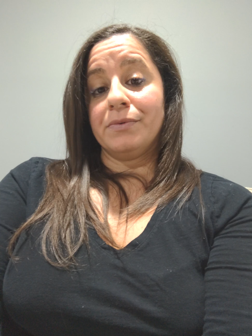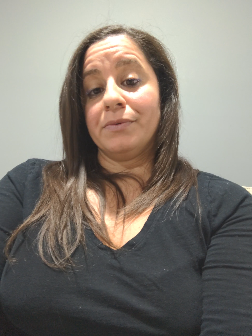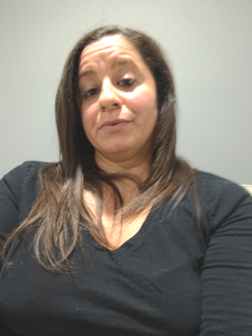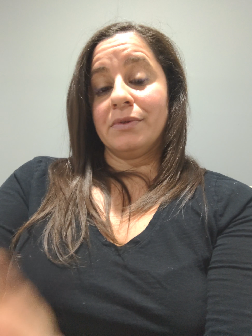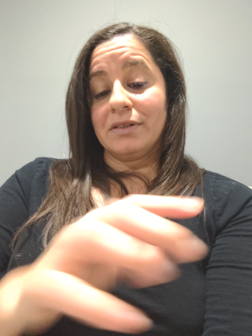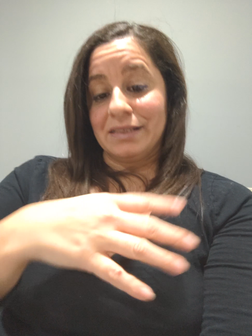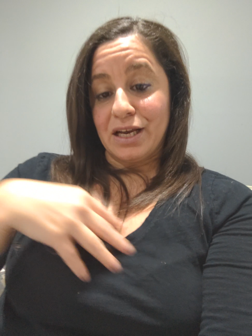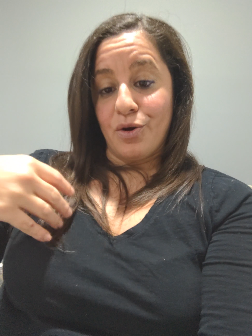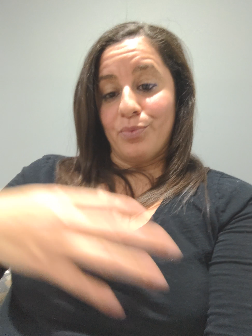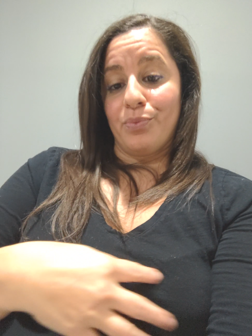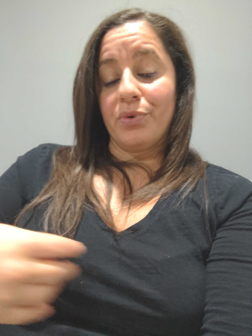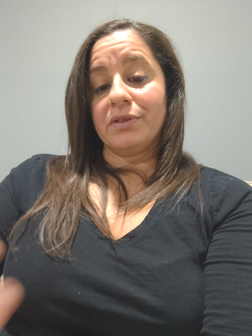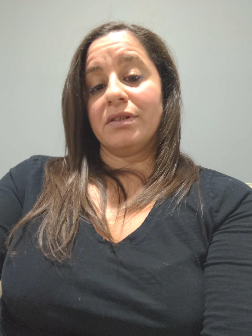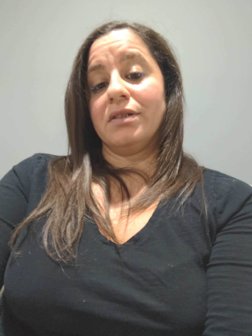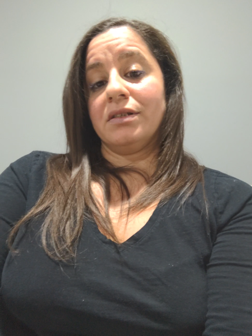zebra